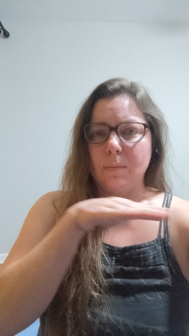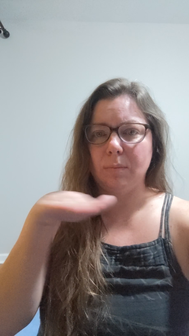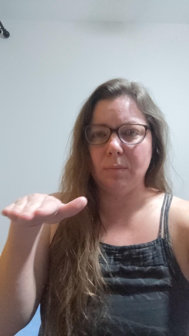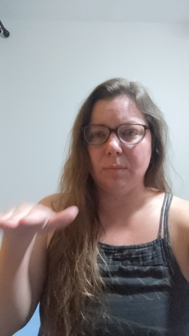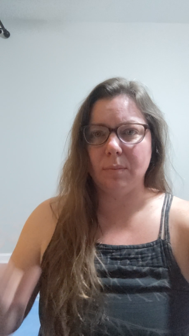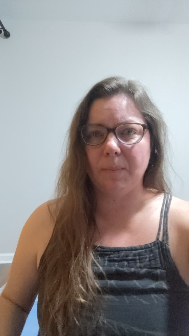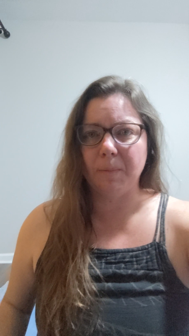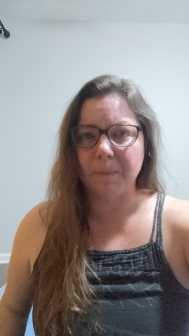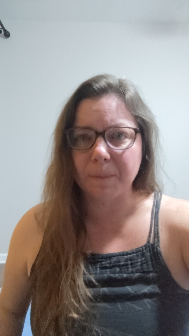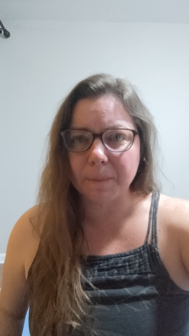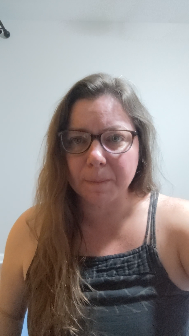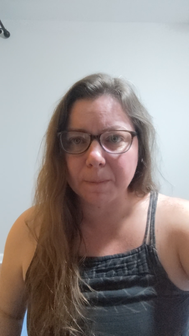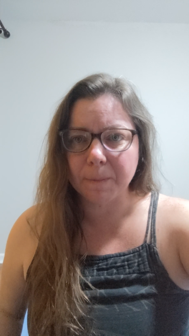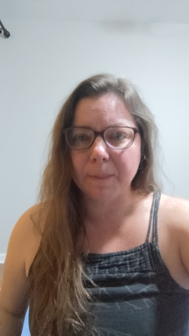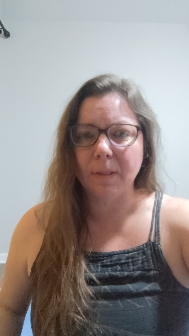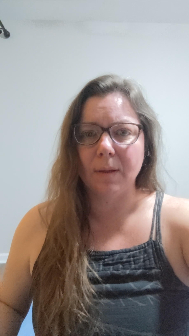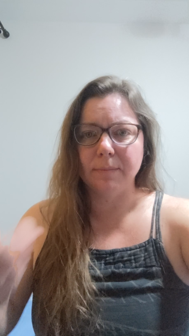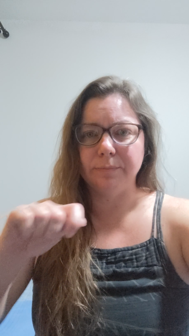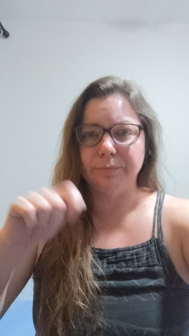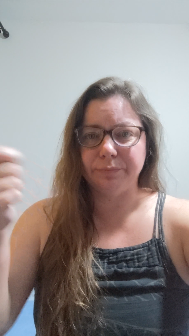rip